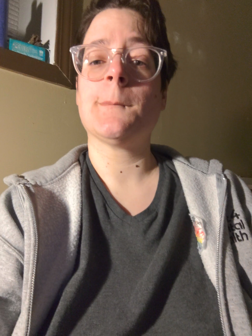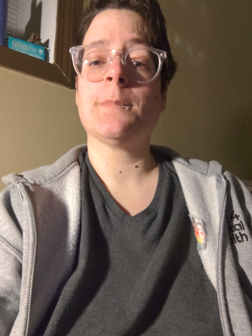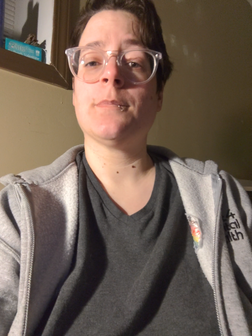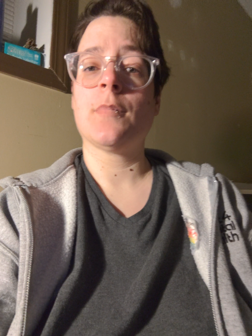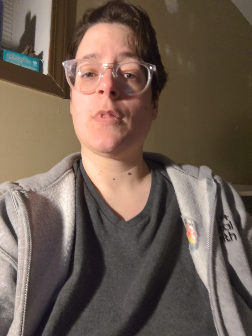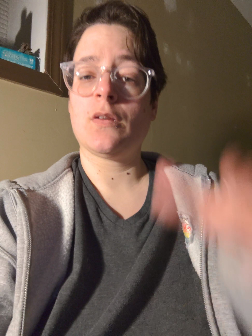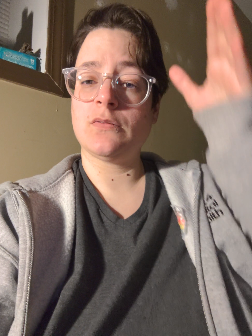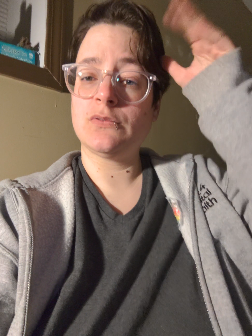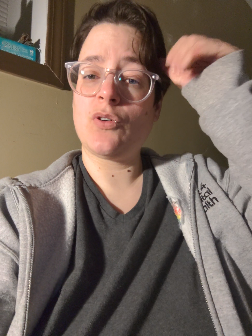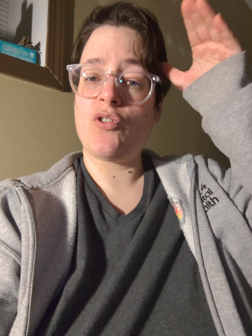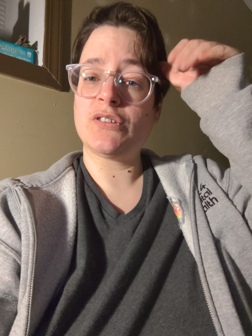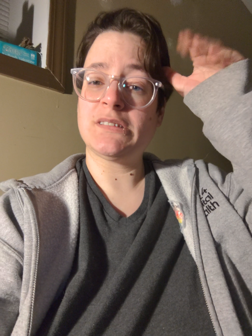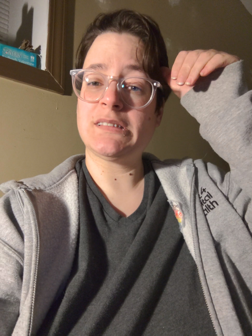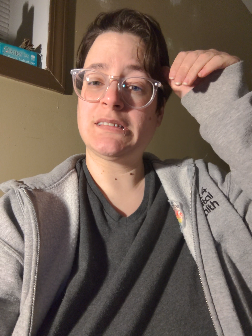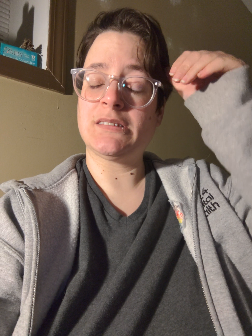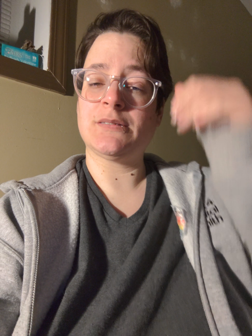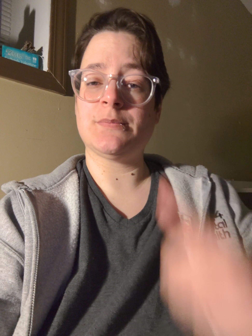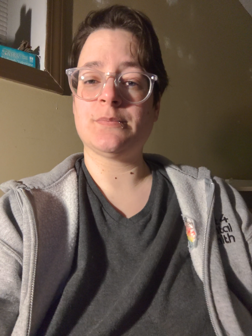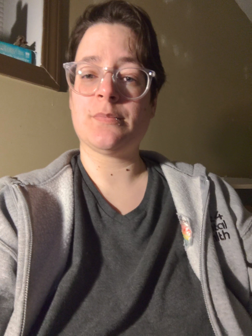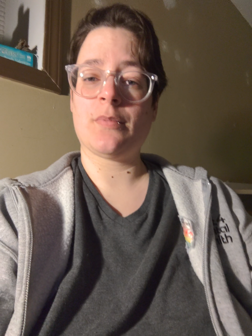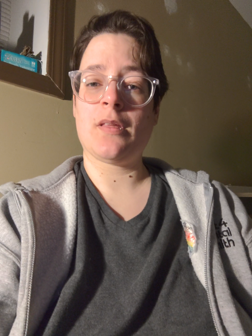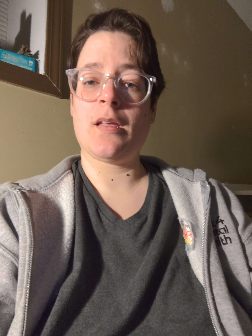donkey